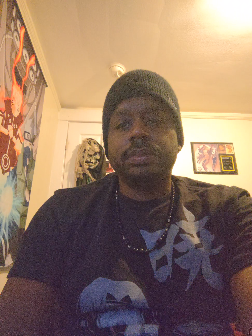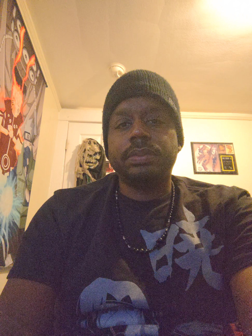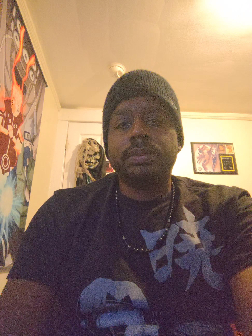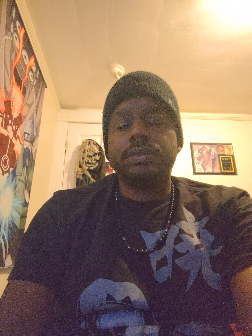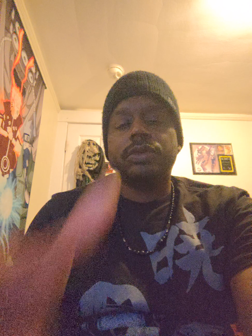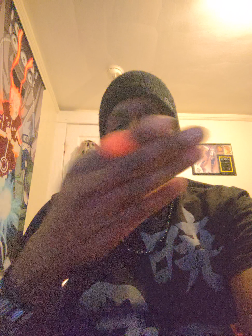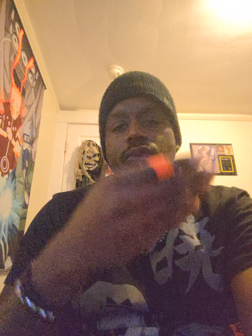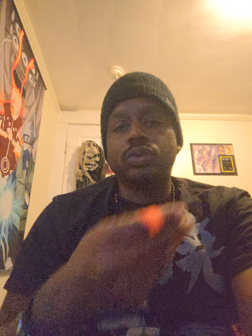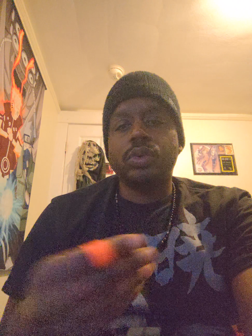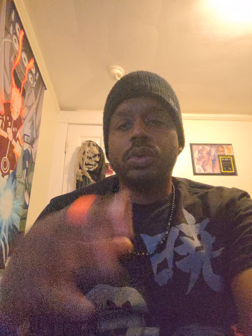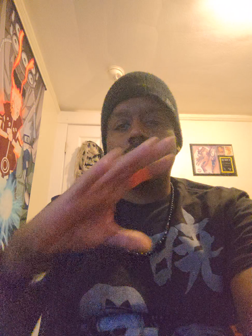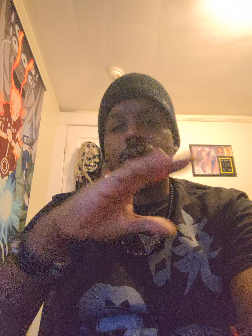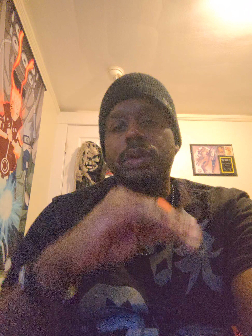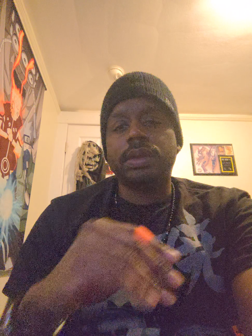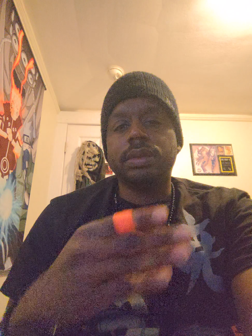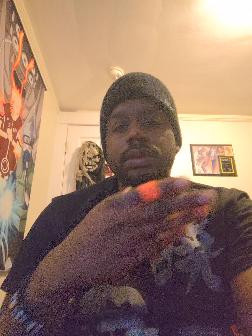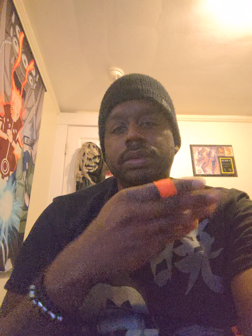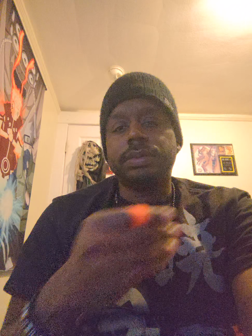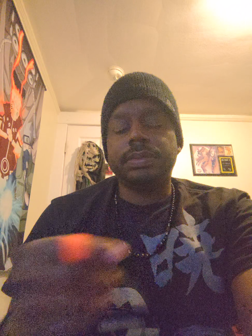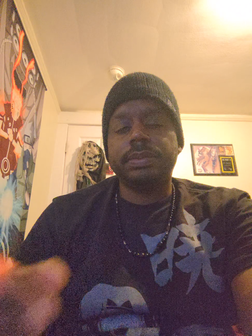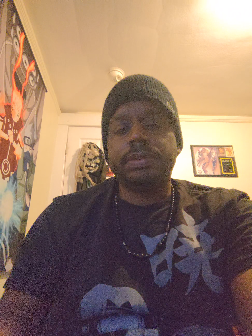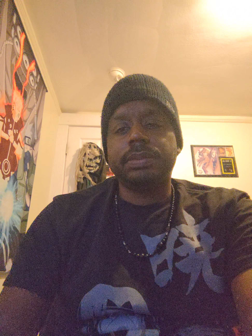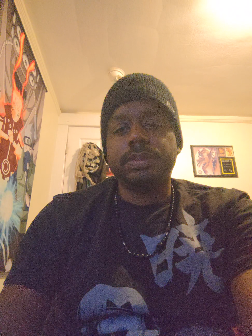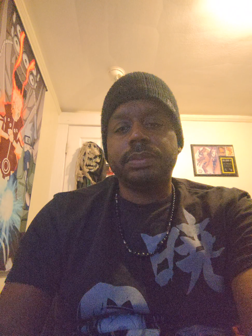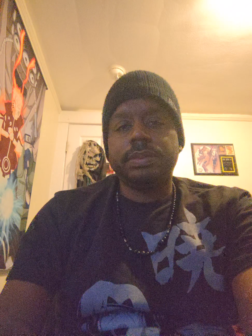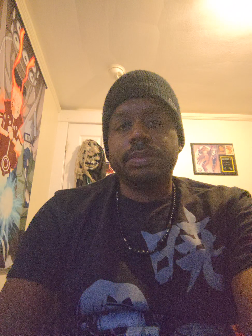story